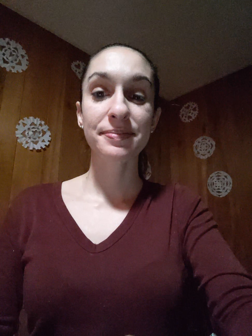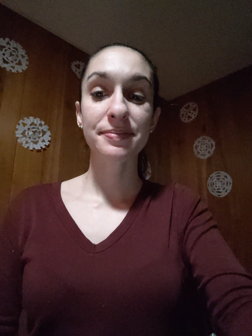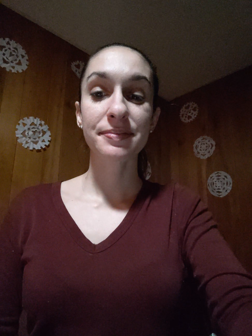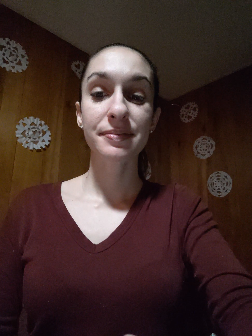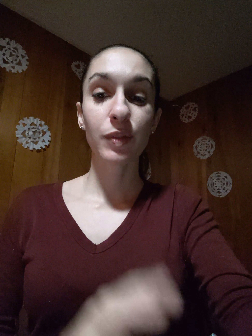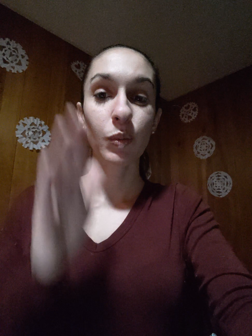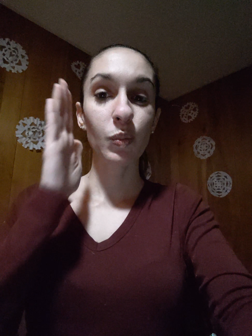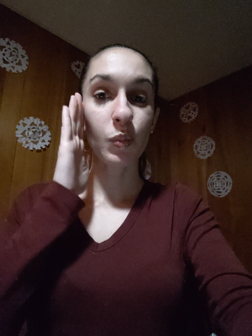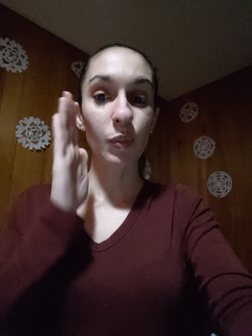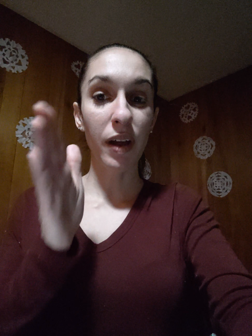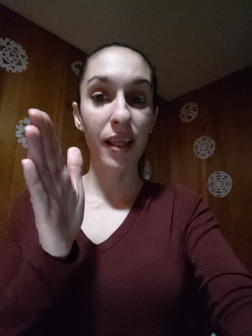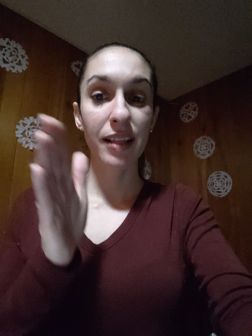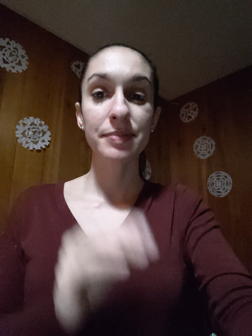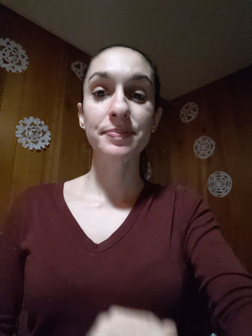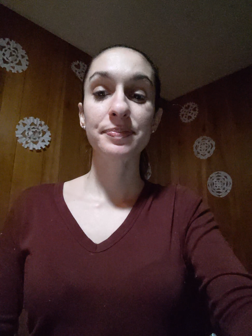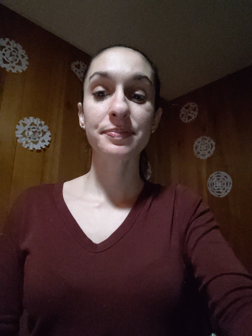will